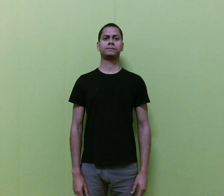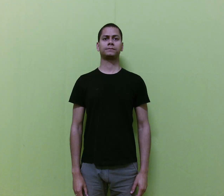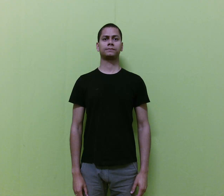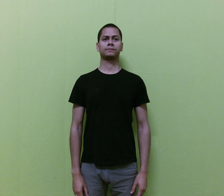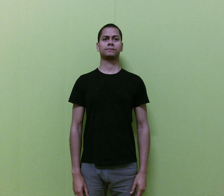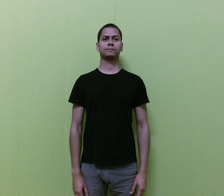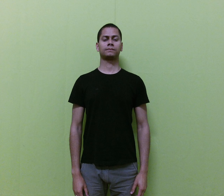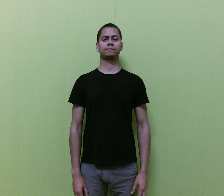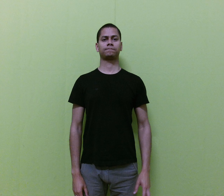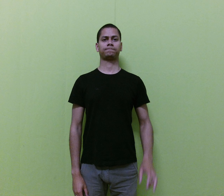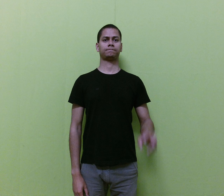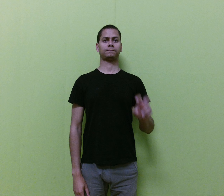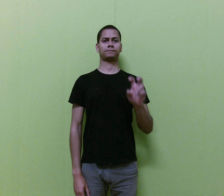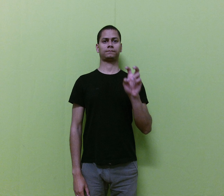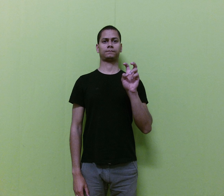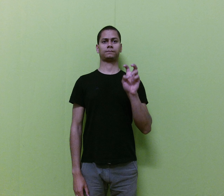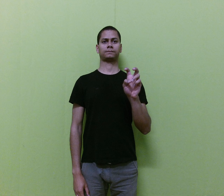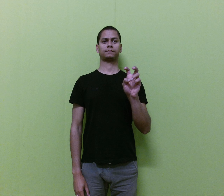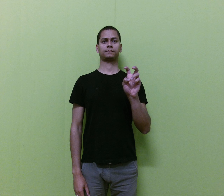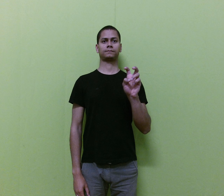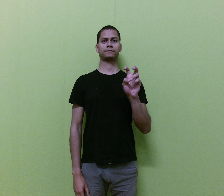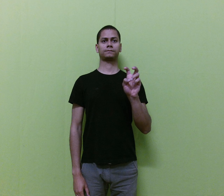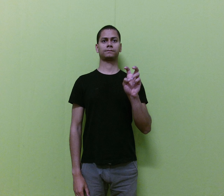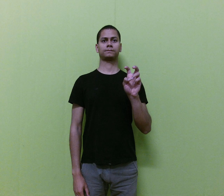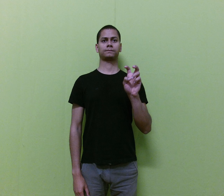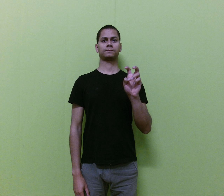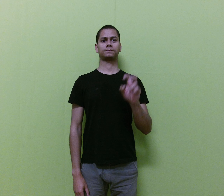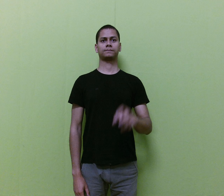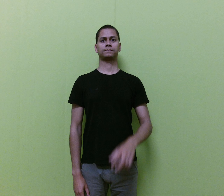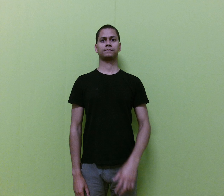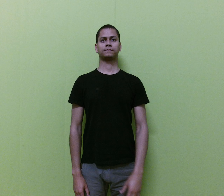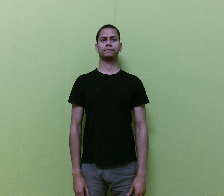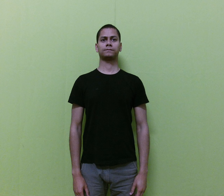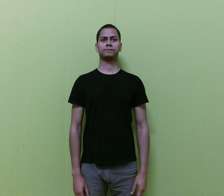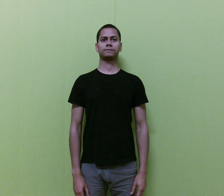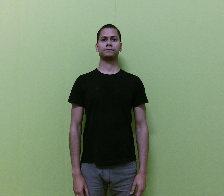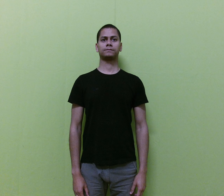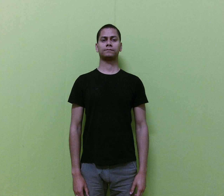cinco